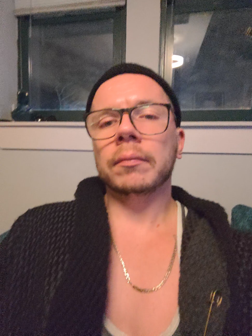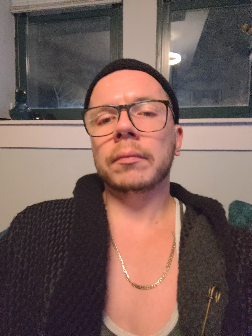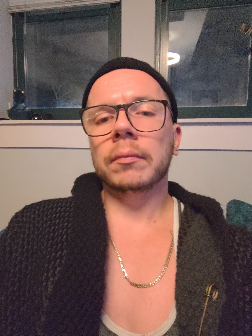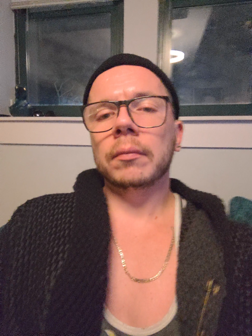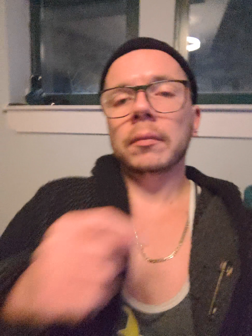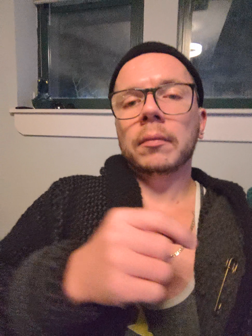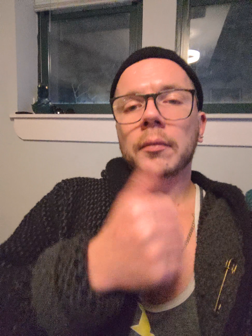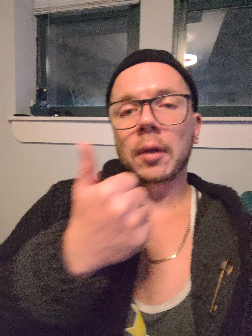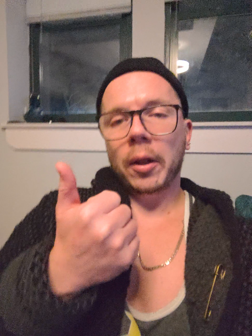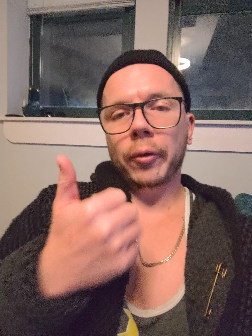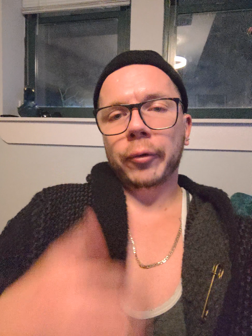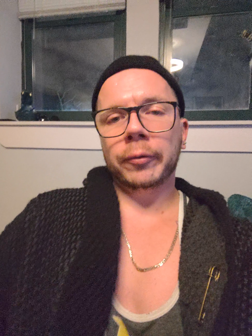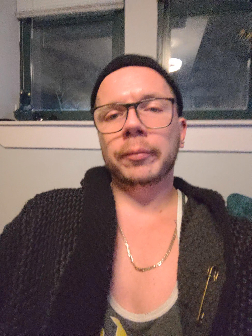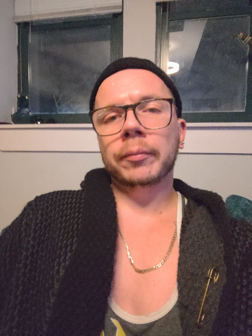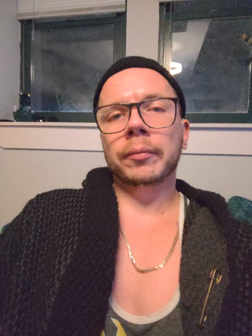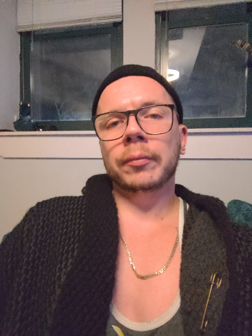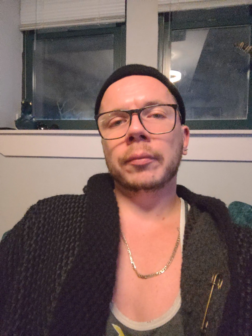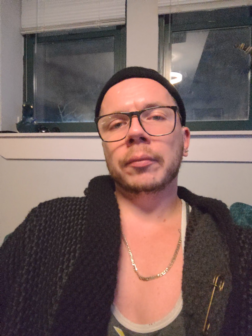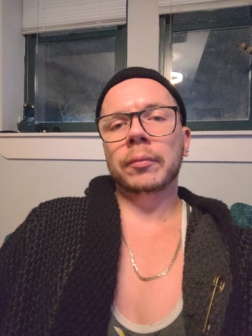another